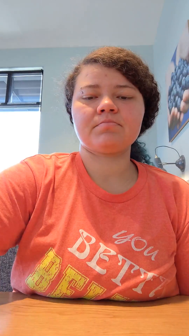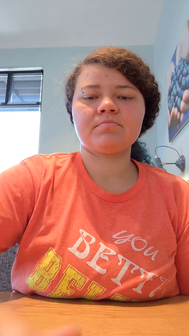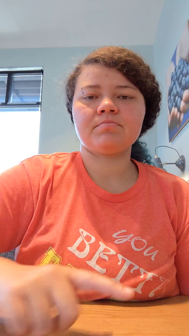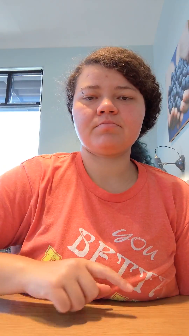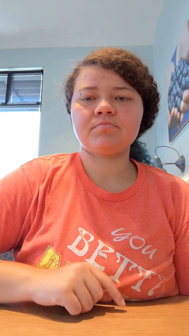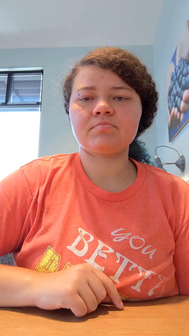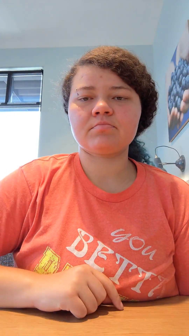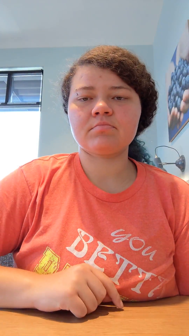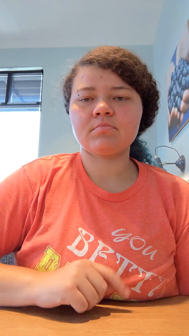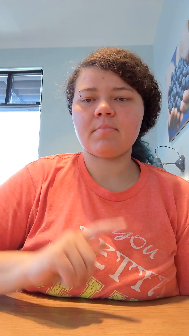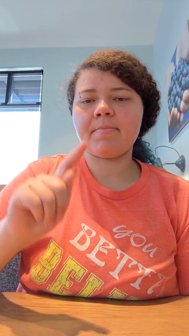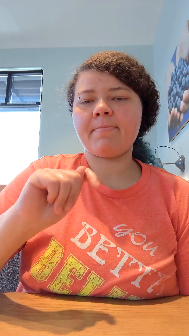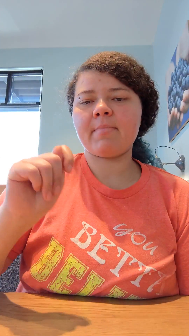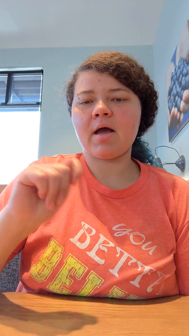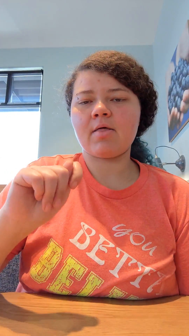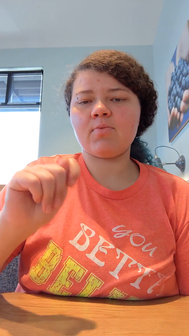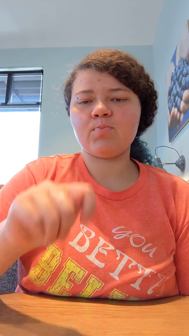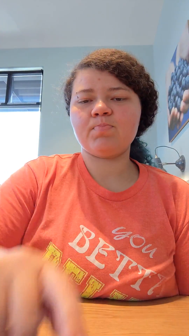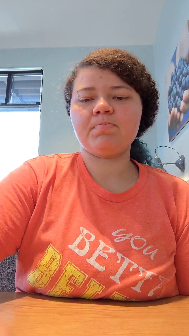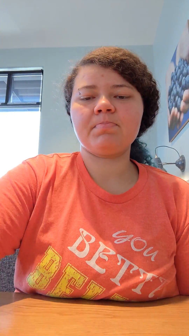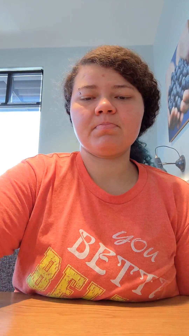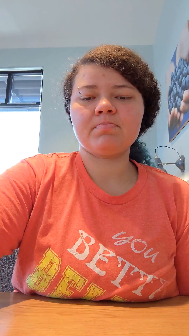bathroom